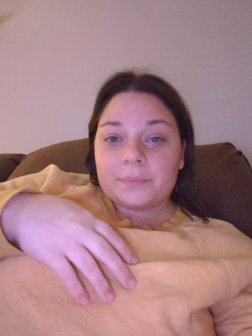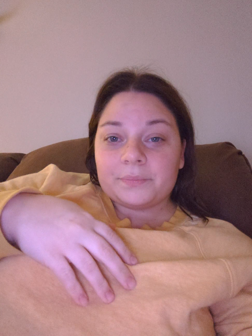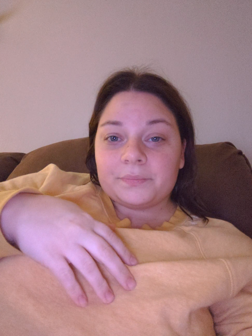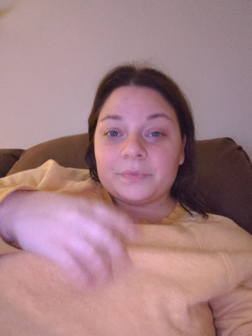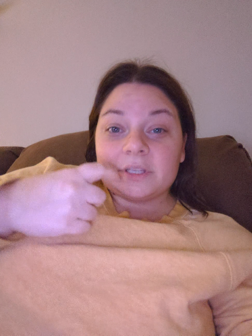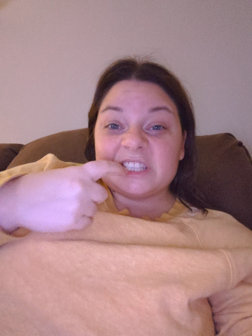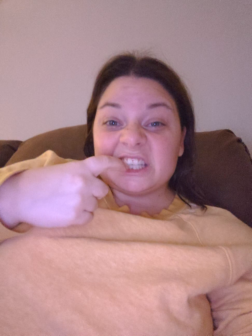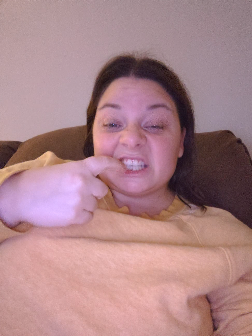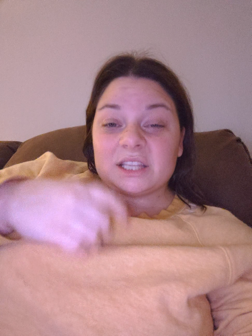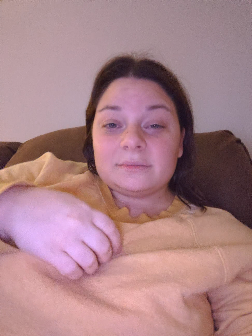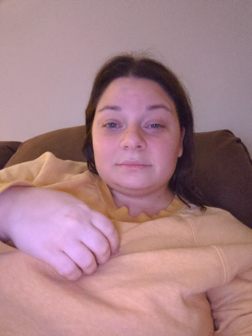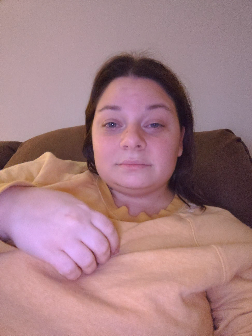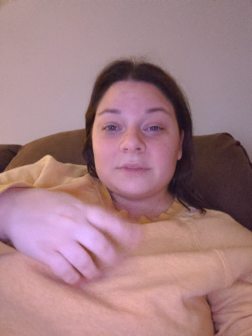tooth